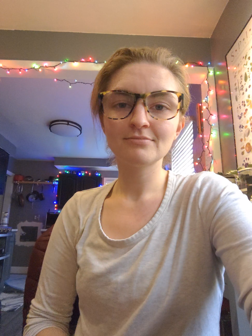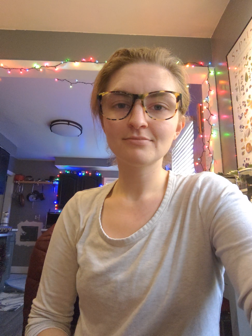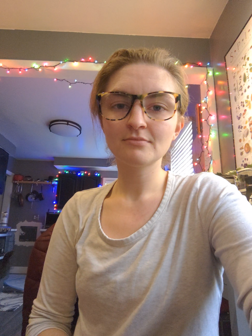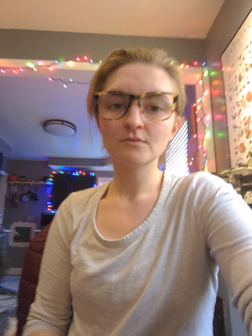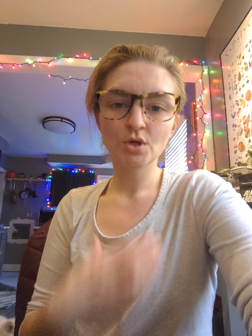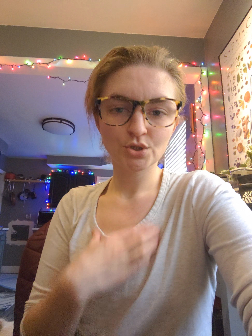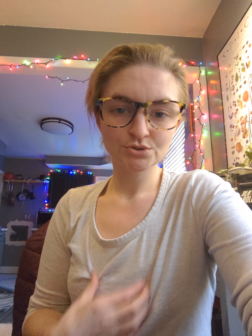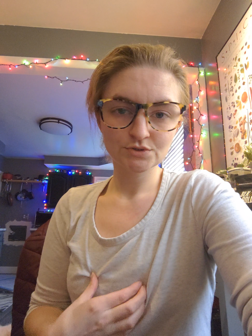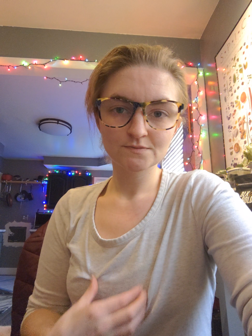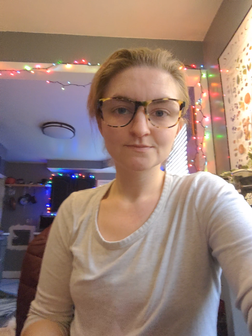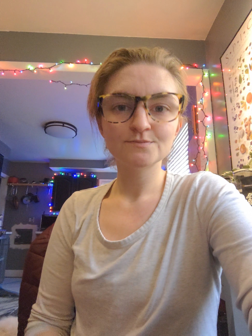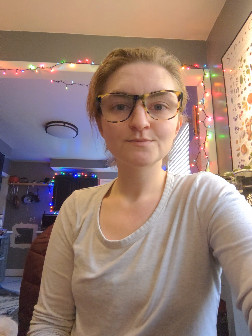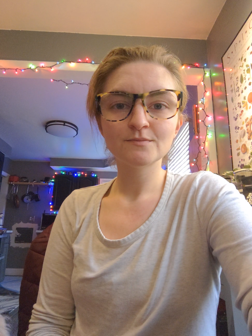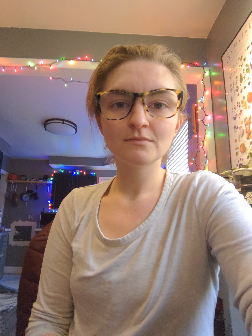hungry